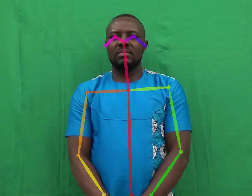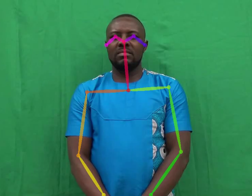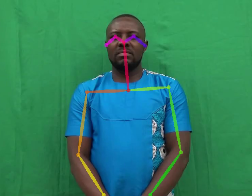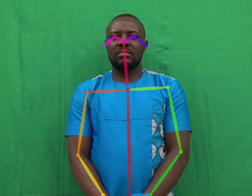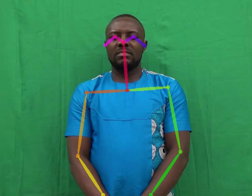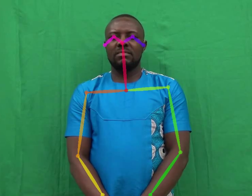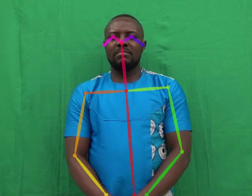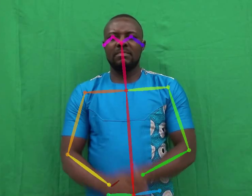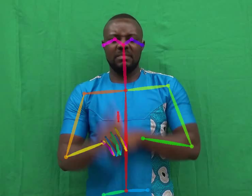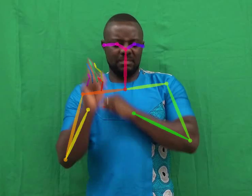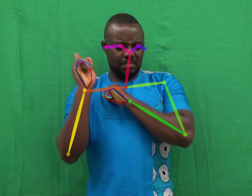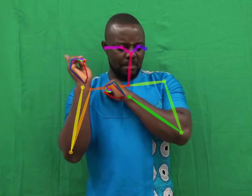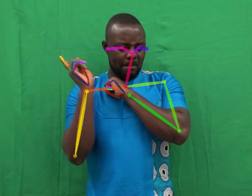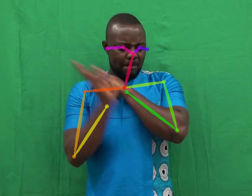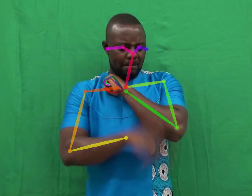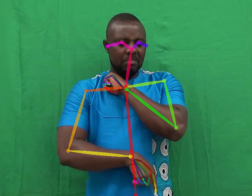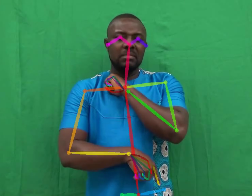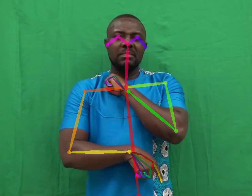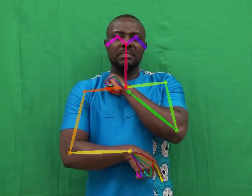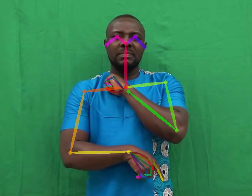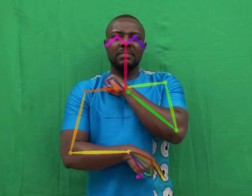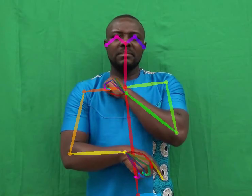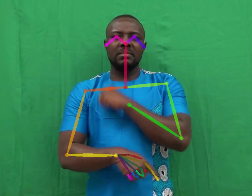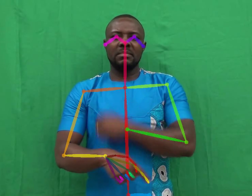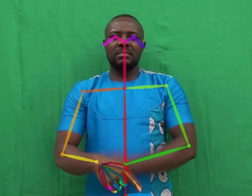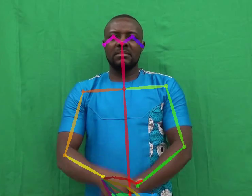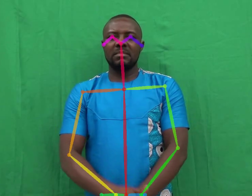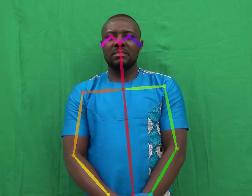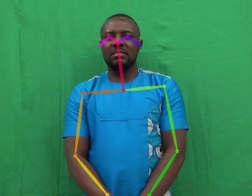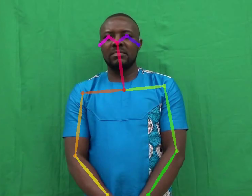punish or fine